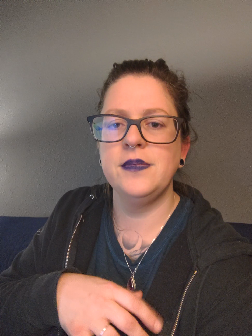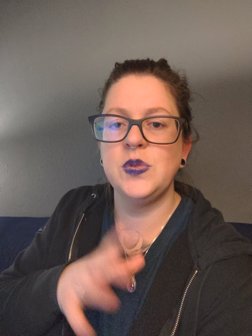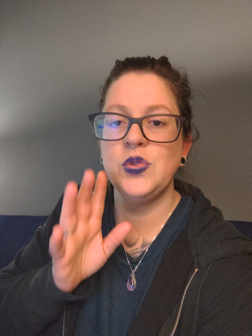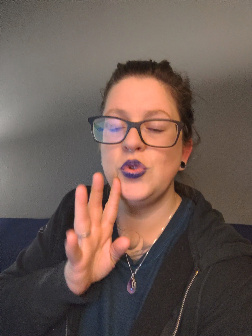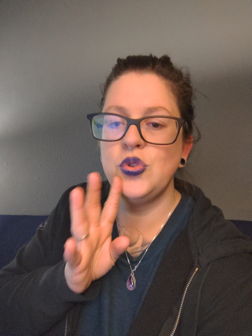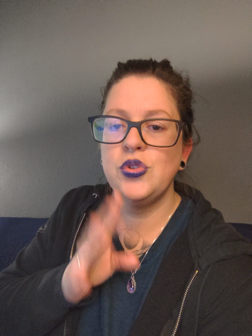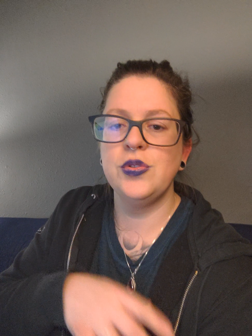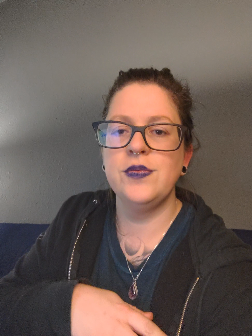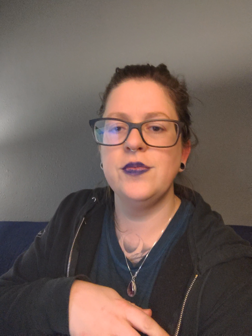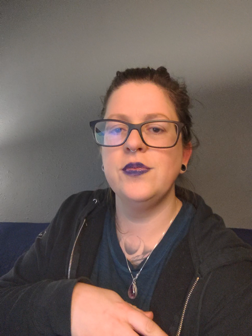talk